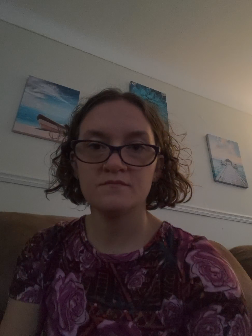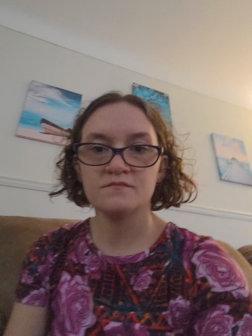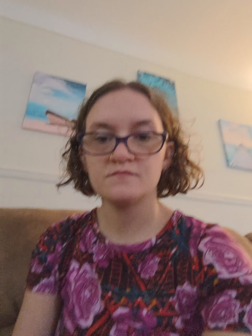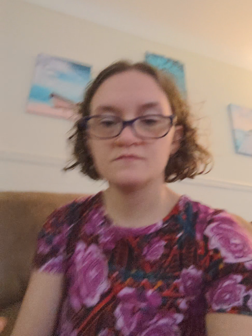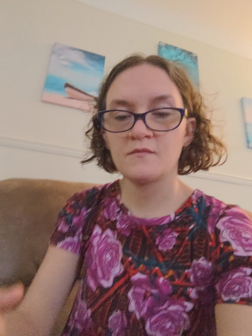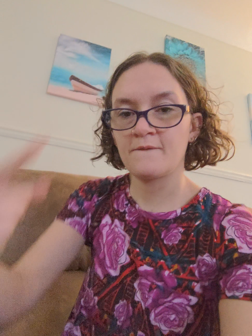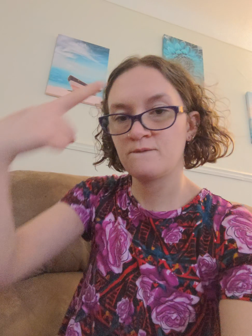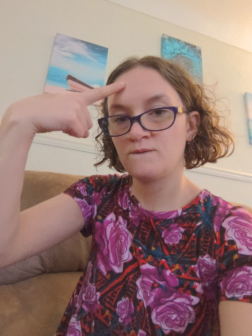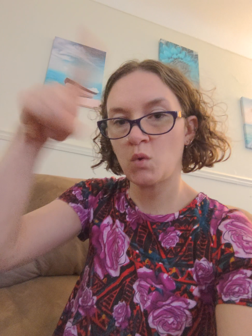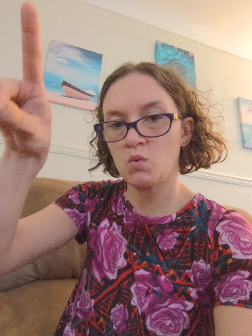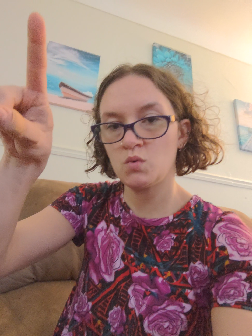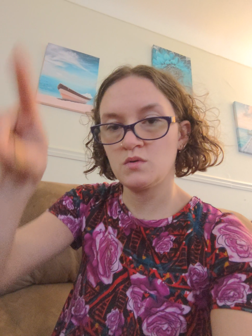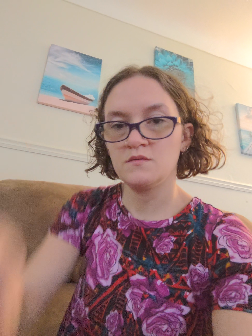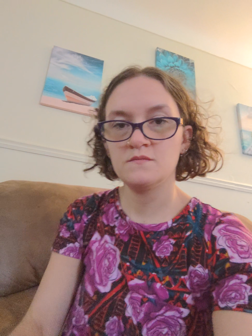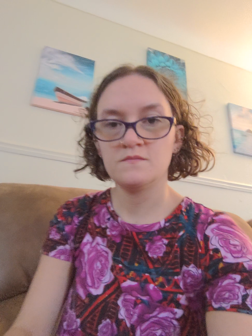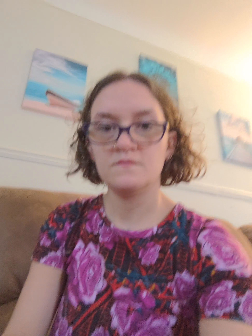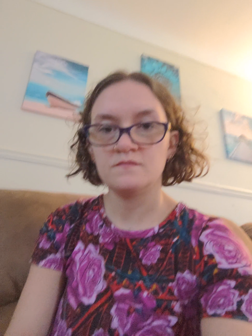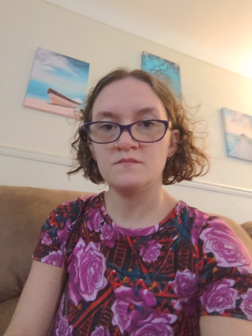for